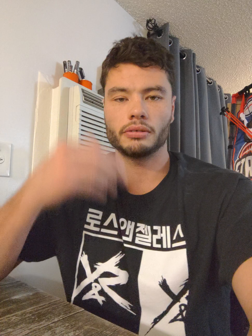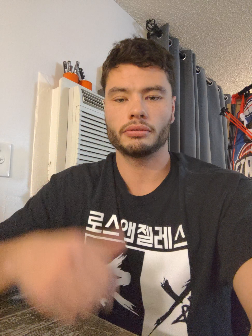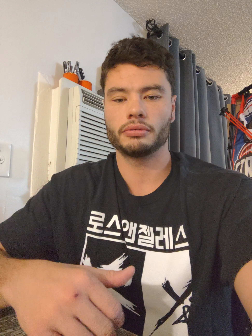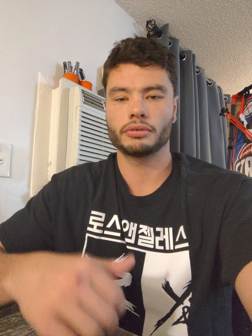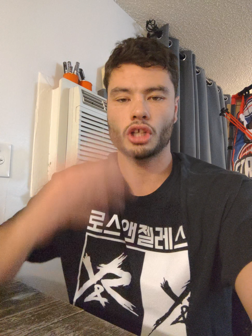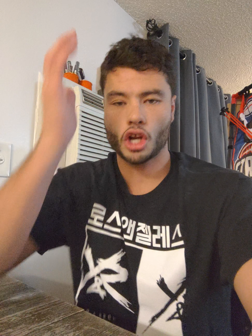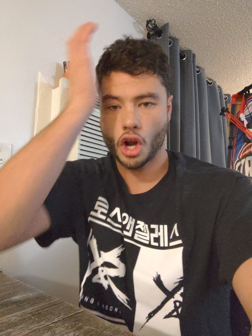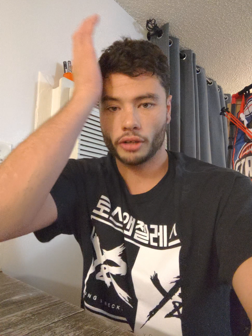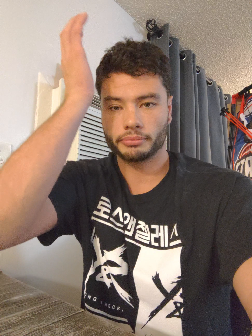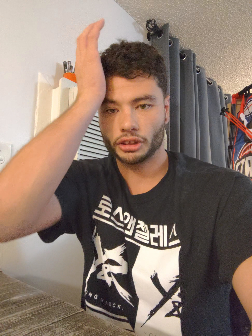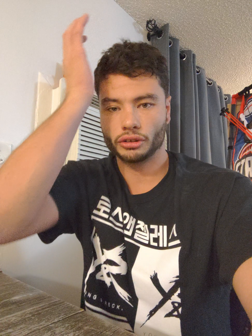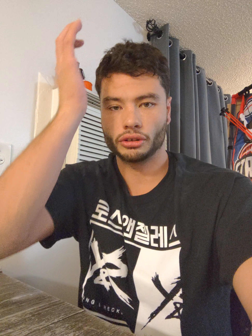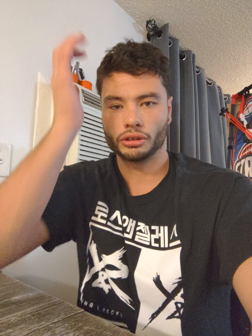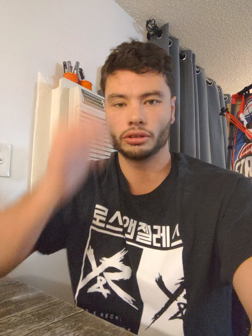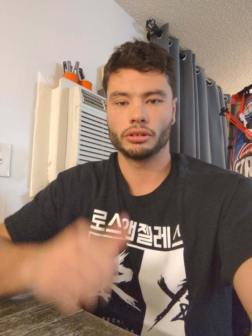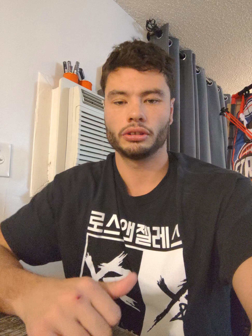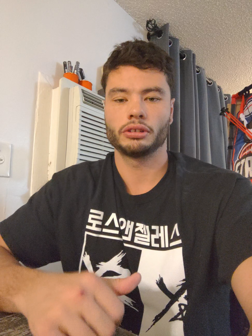garbage